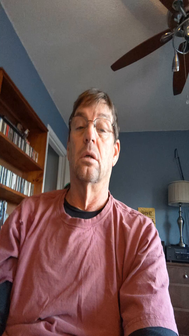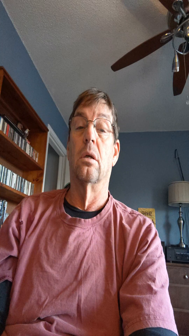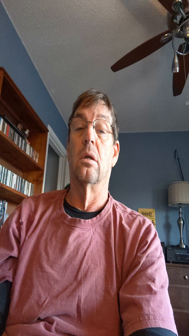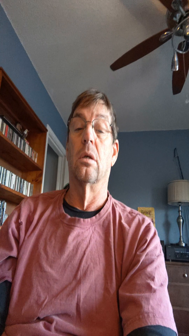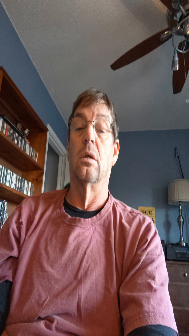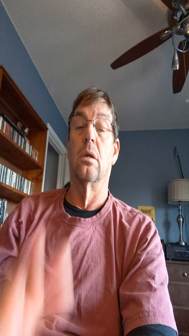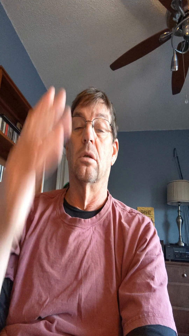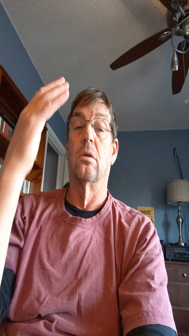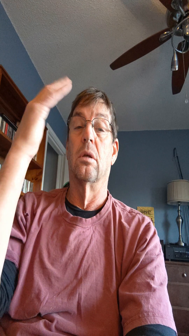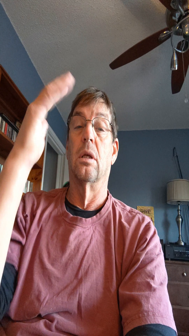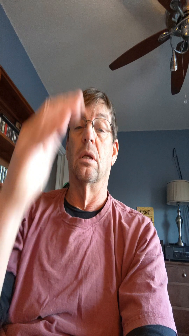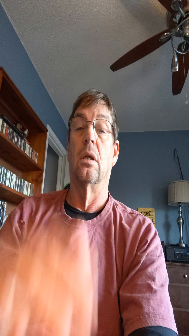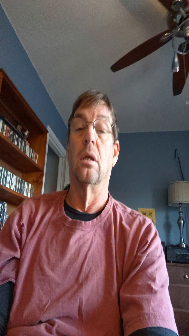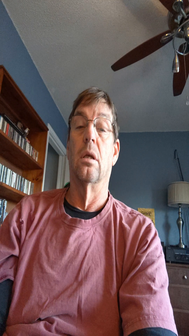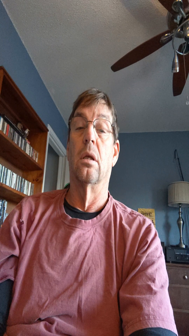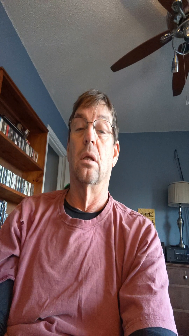tree